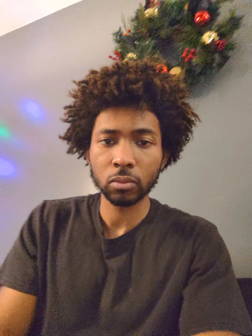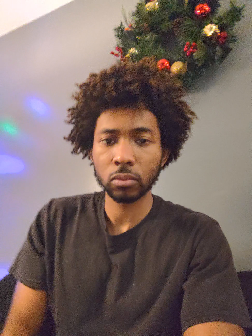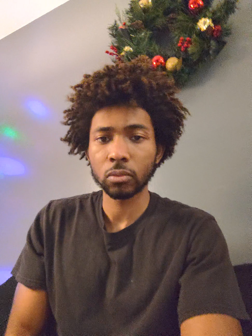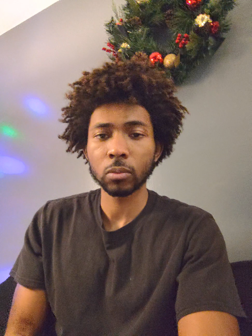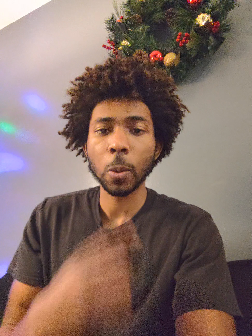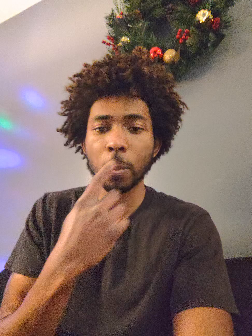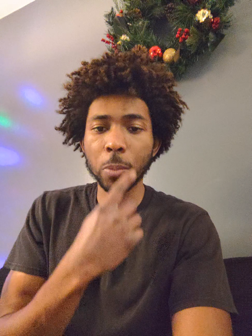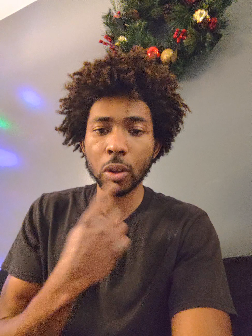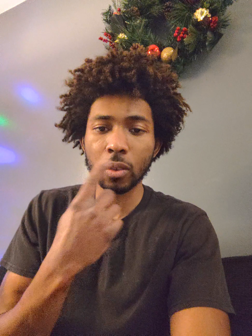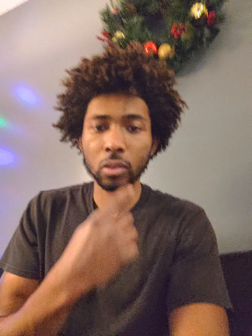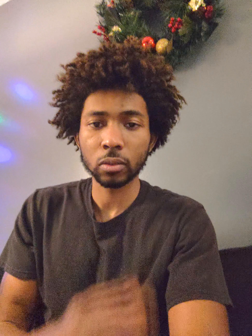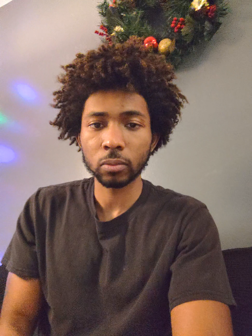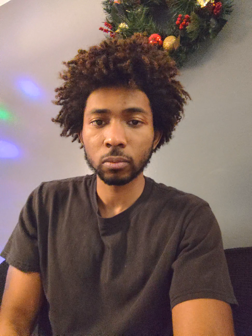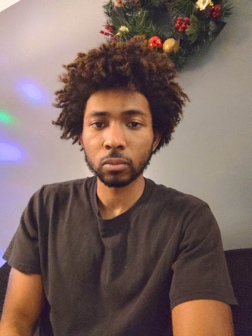mouth